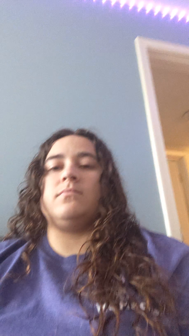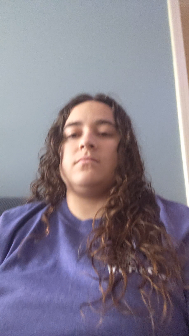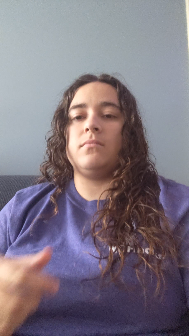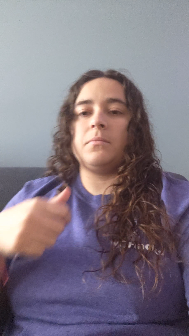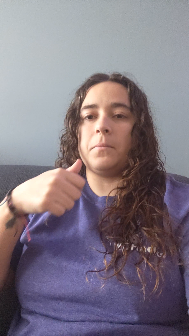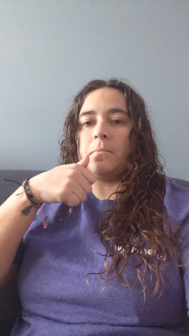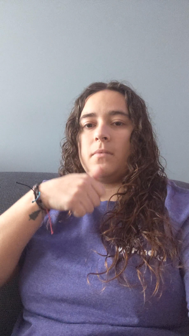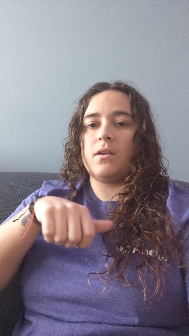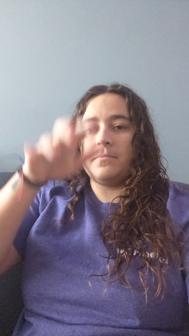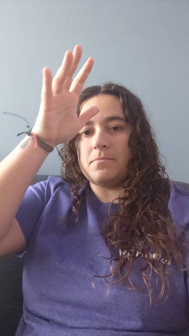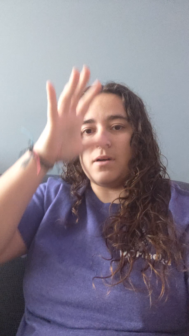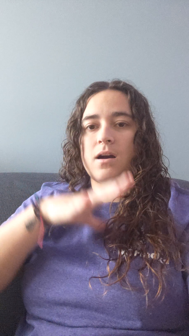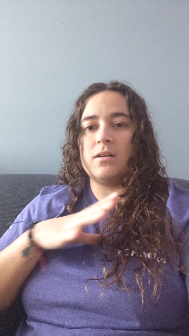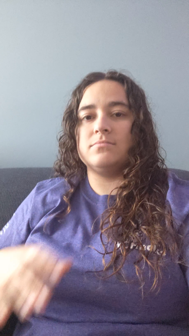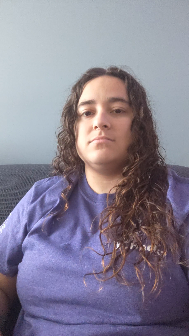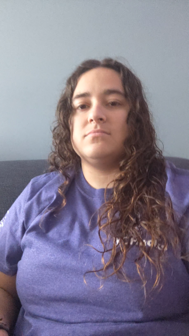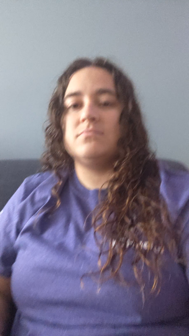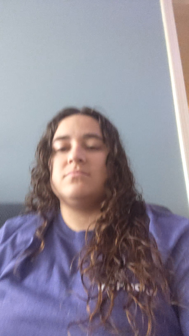mailman